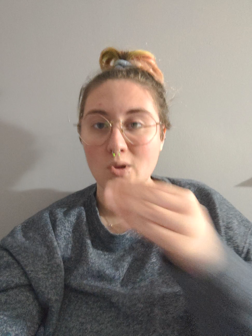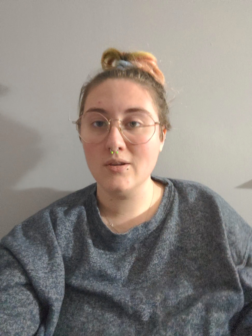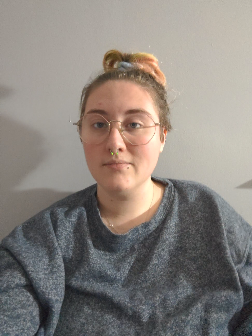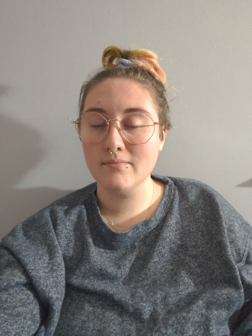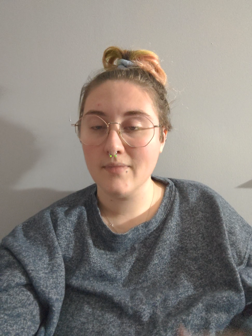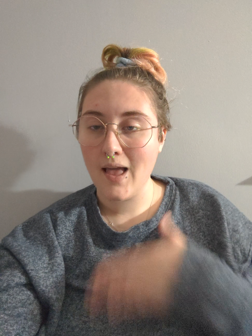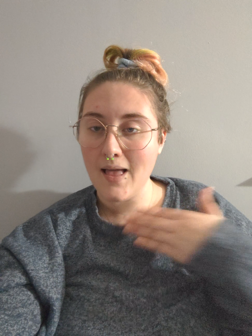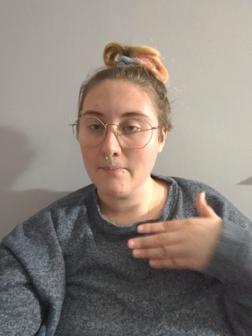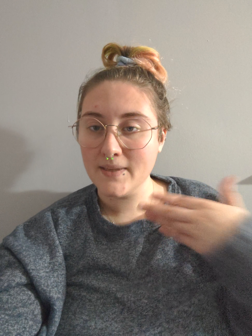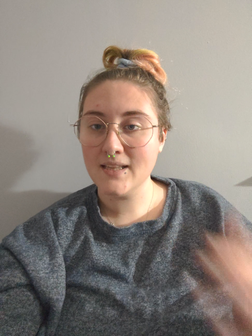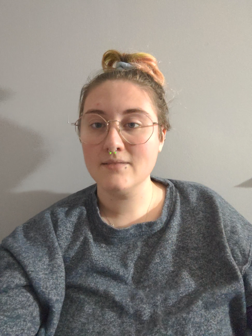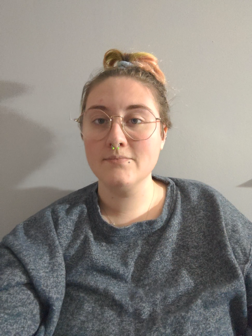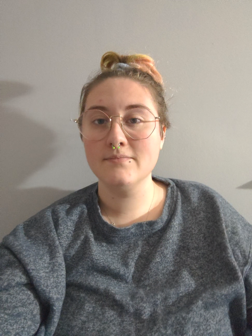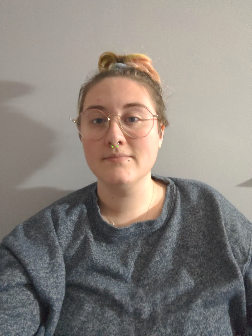happy